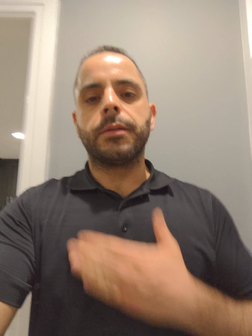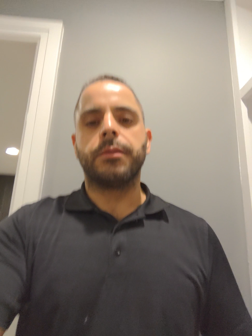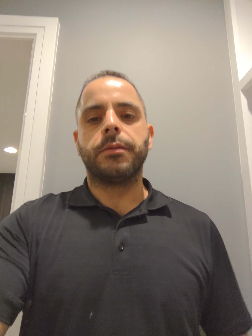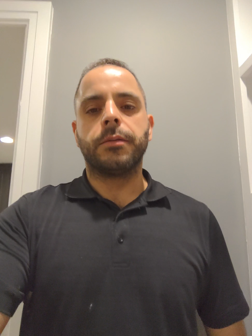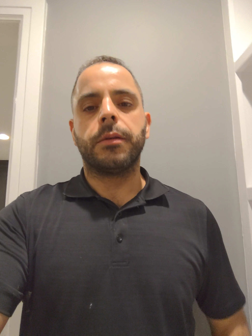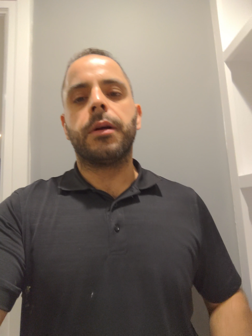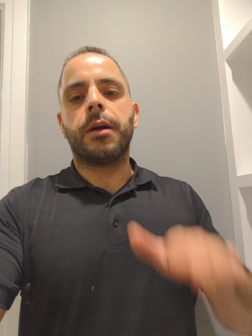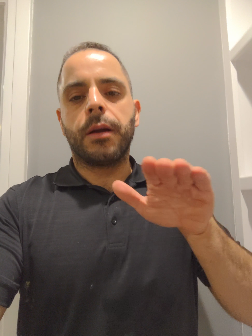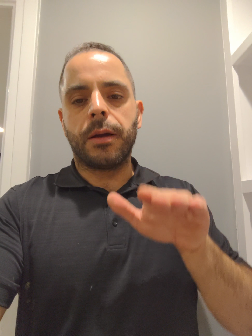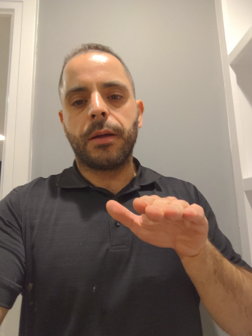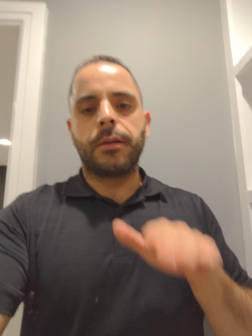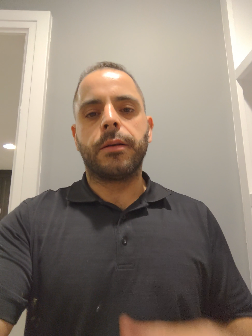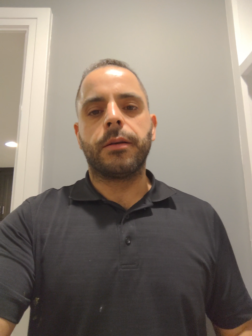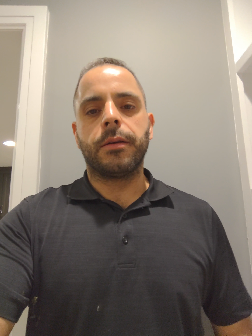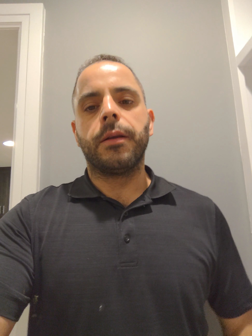on